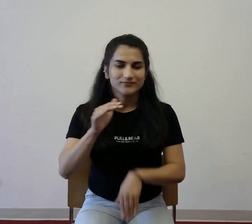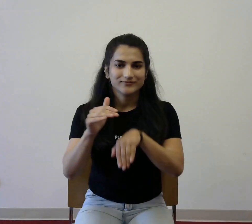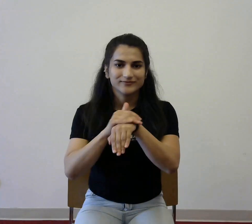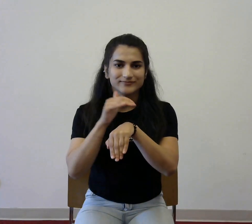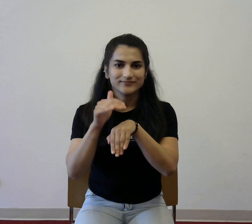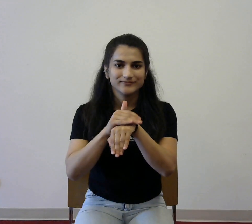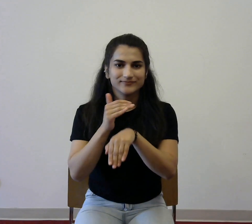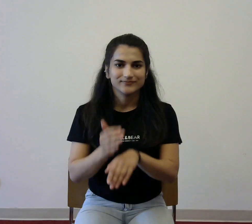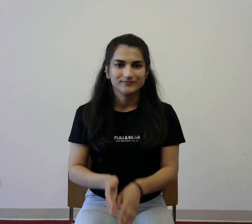xeyir